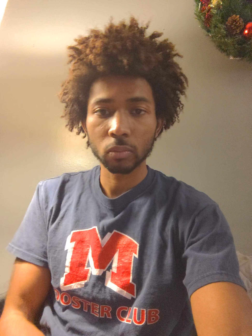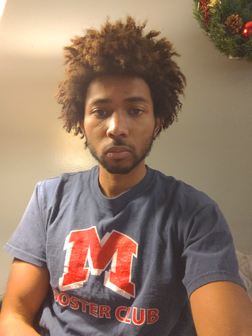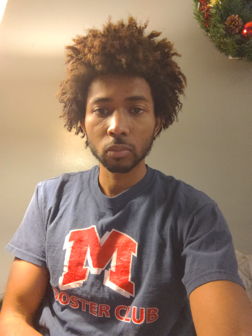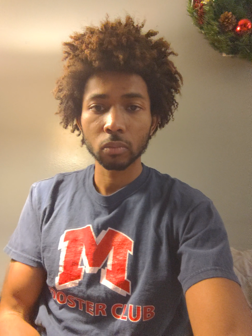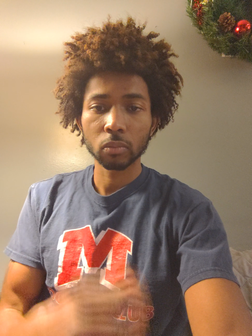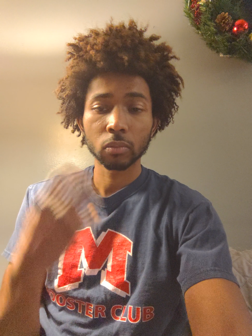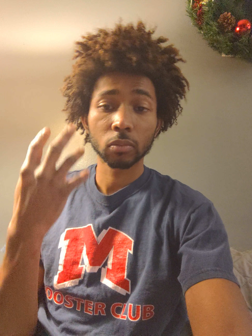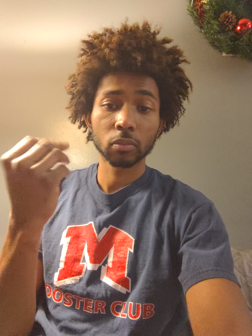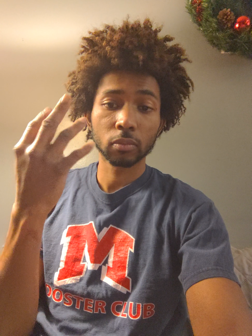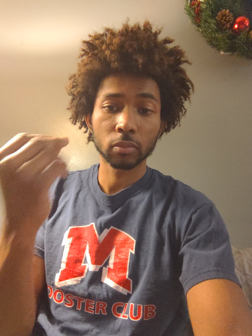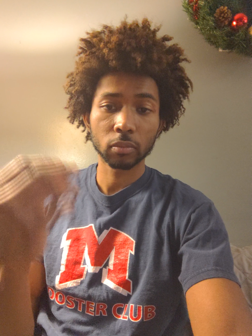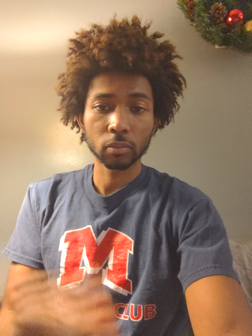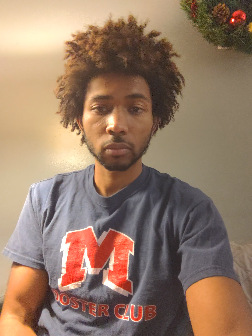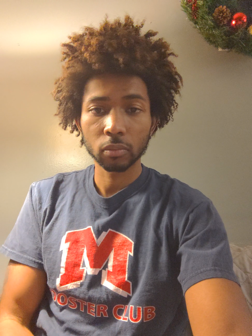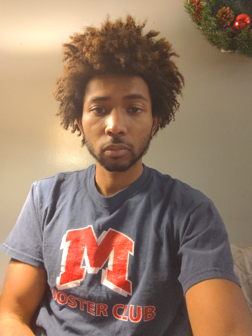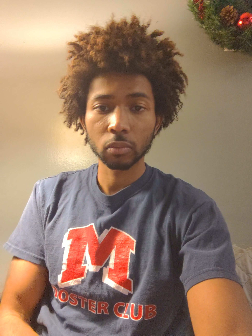outside